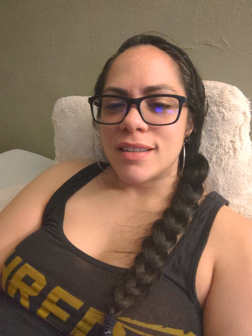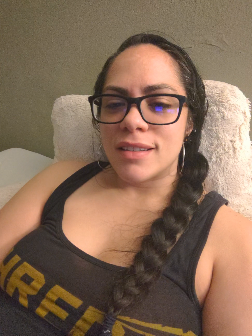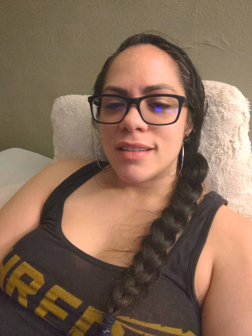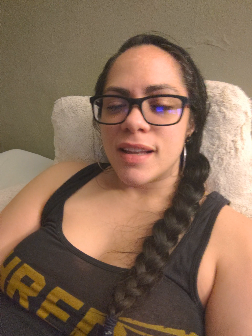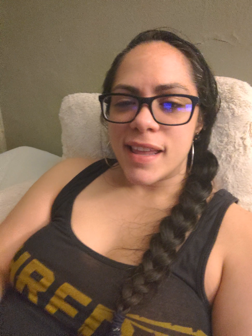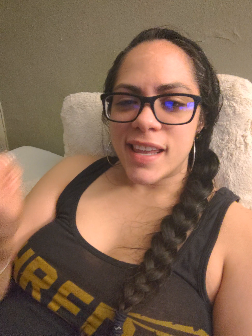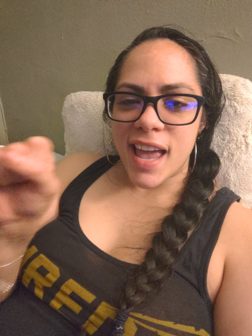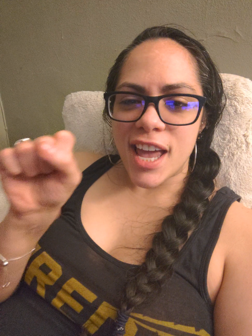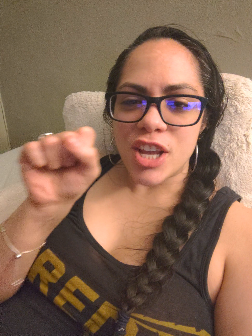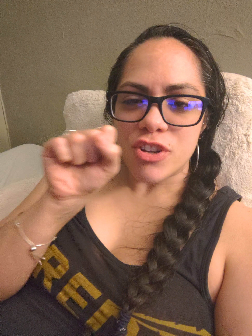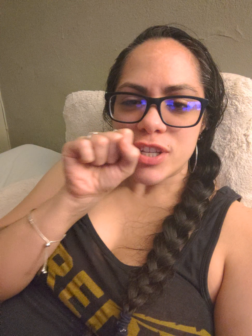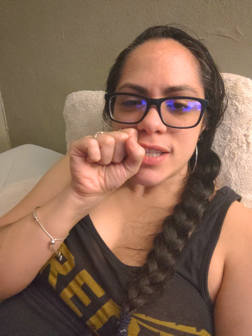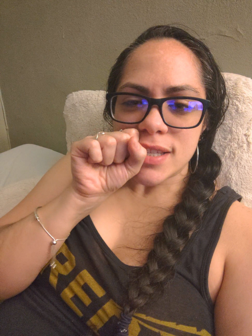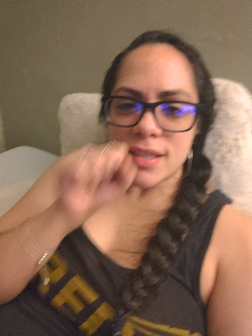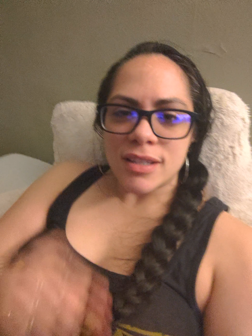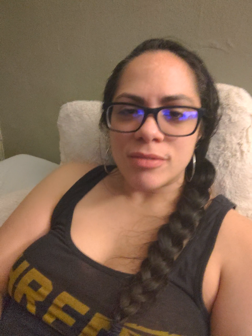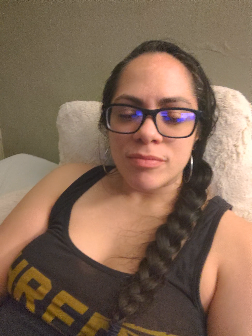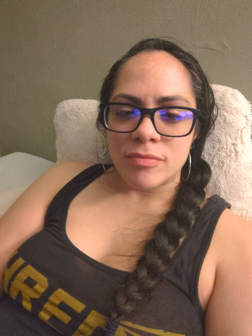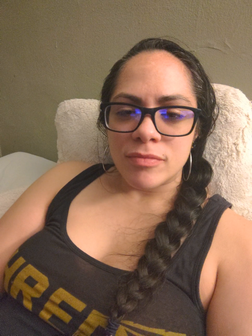carrot